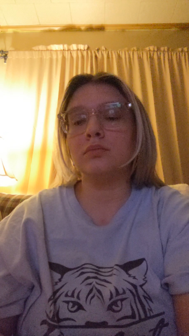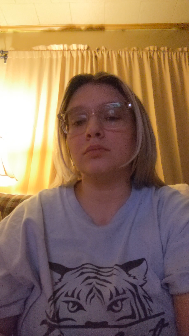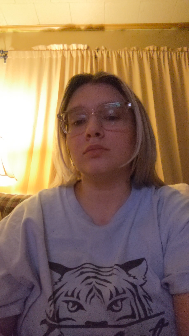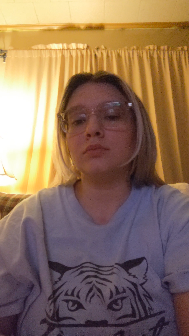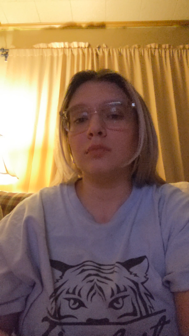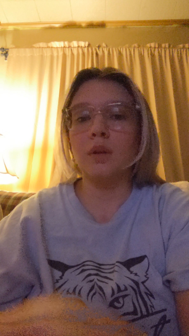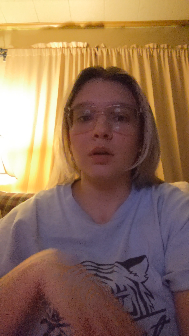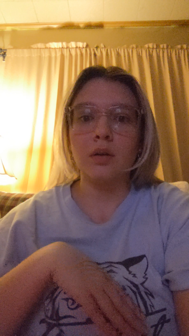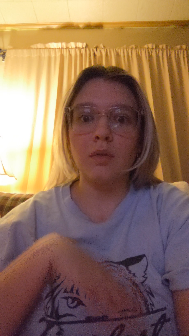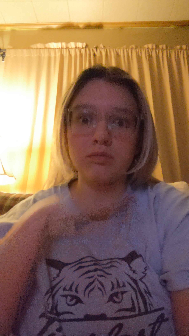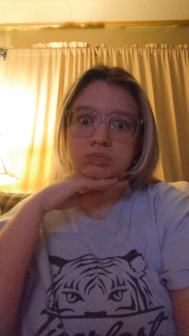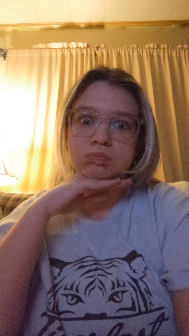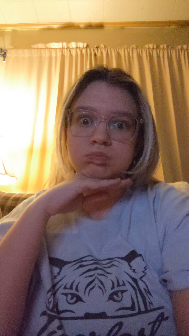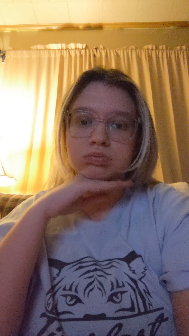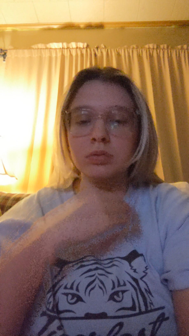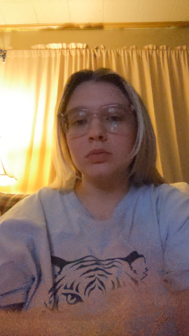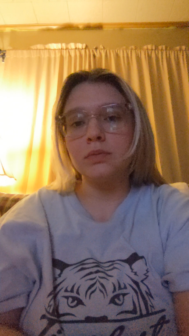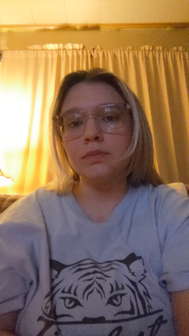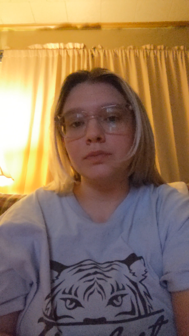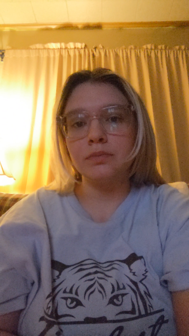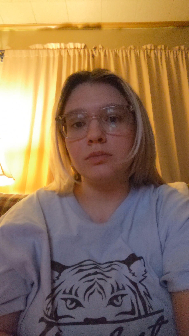full